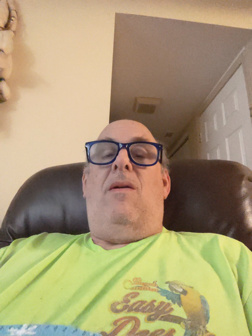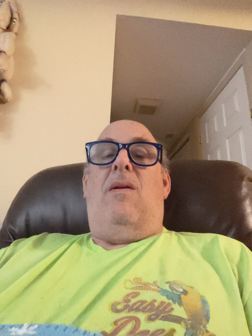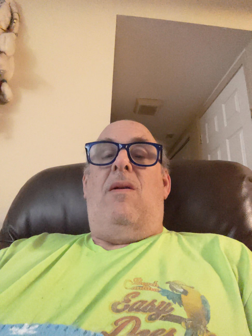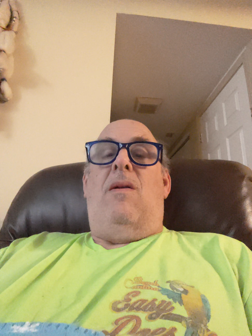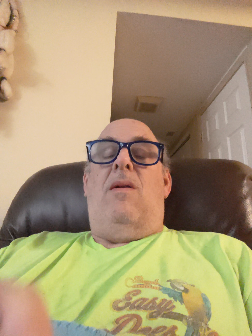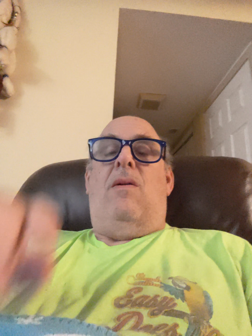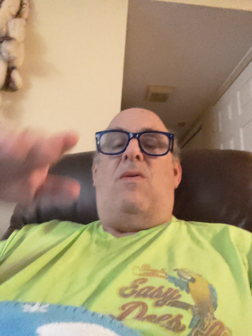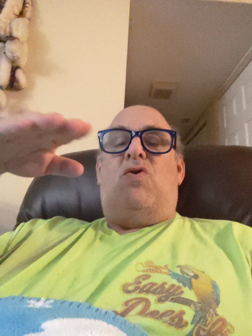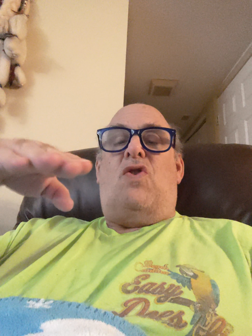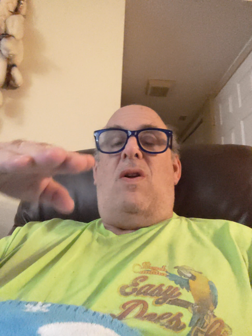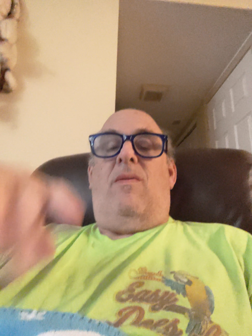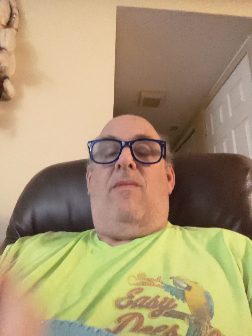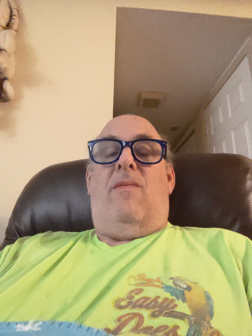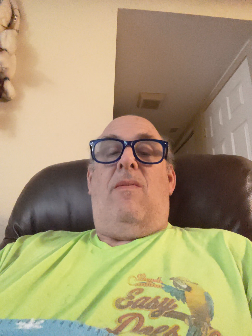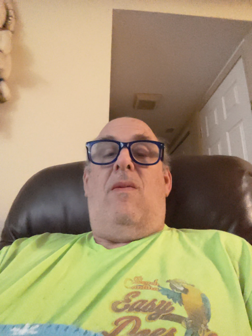child